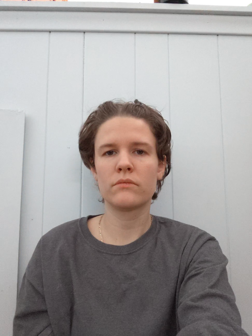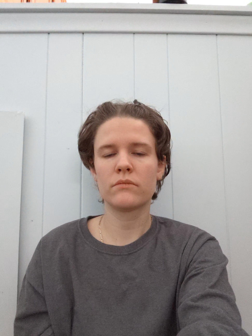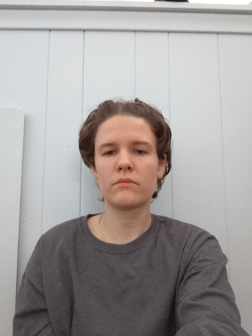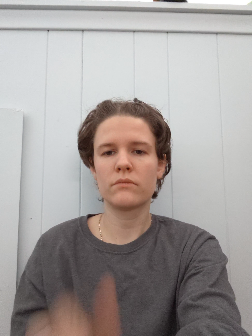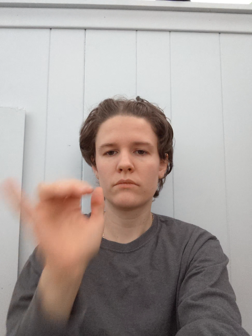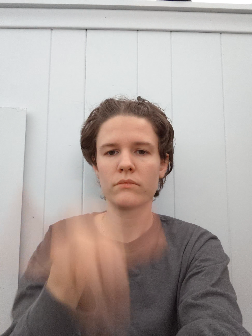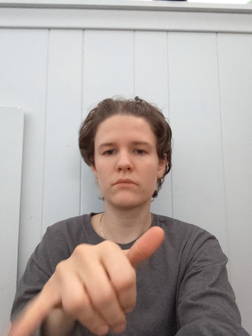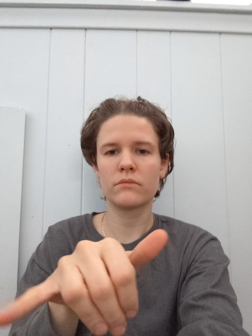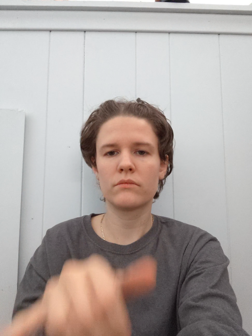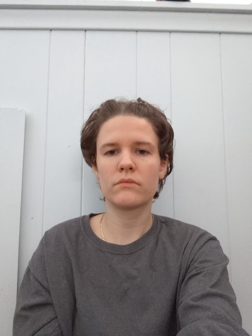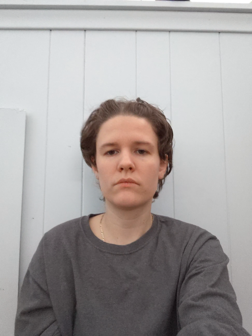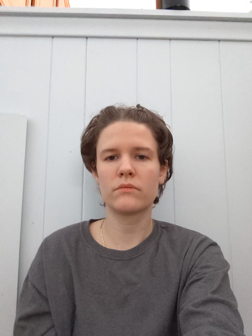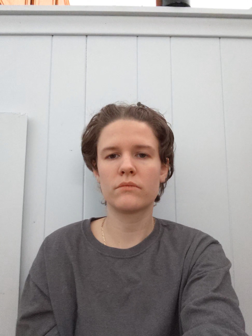that